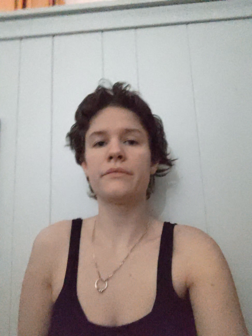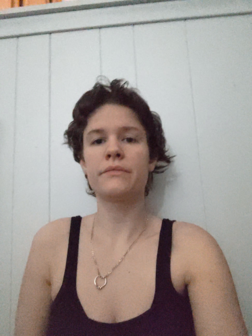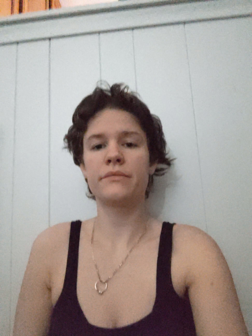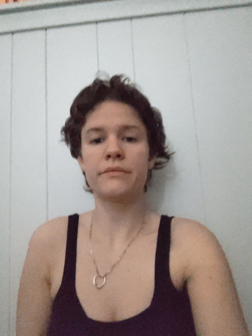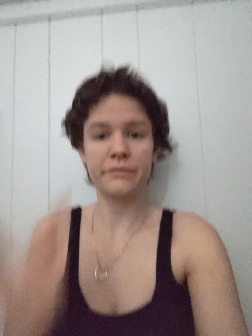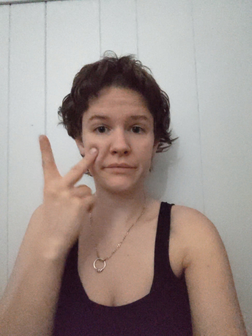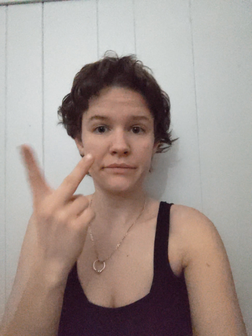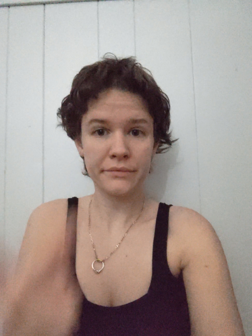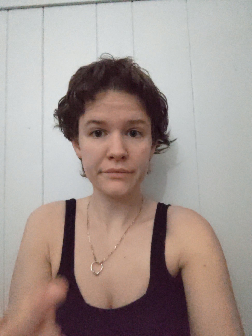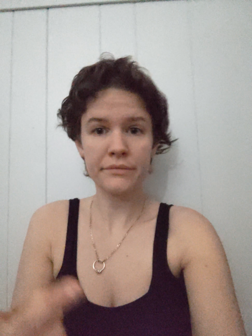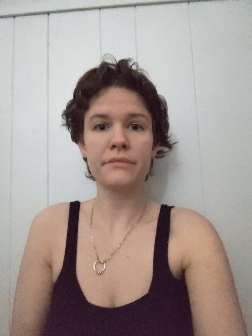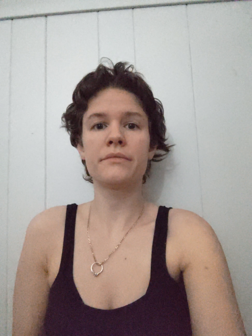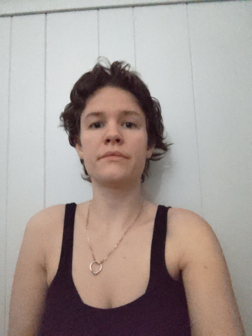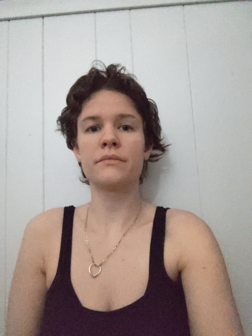see